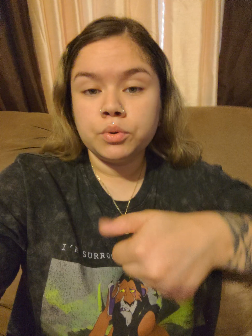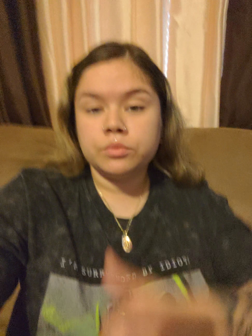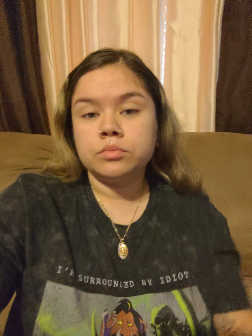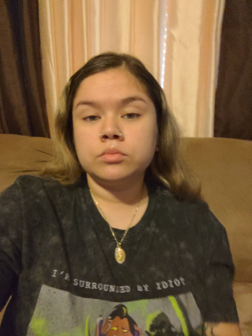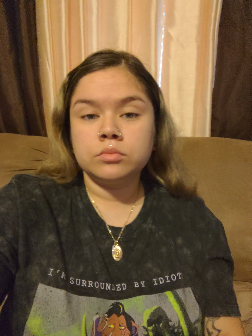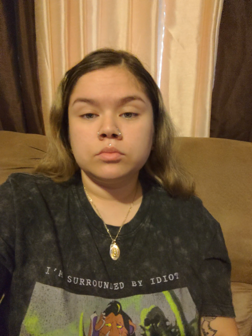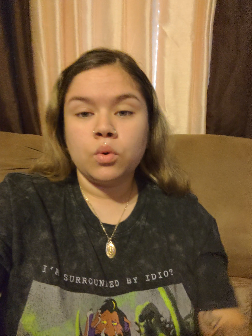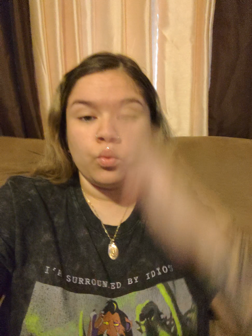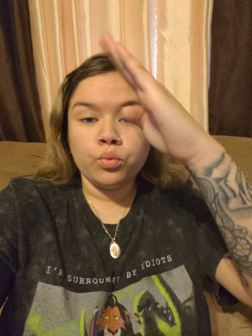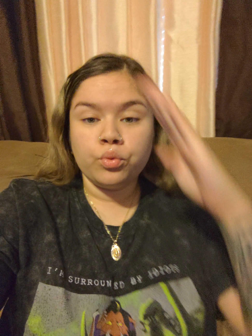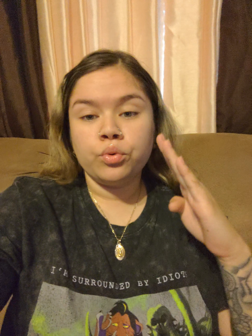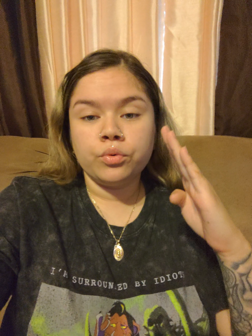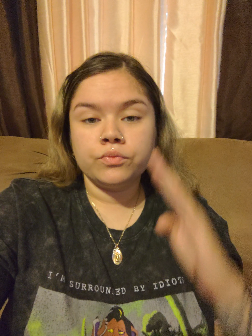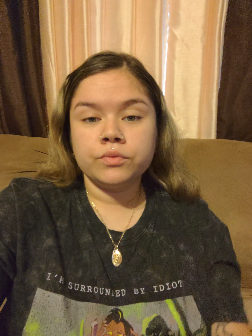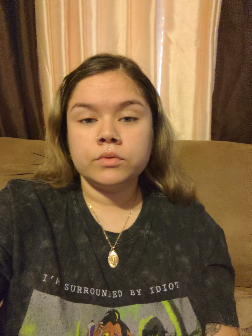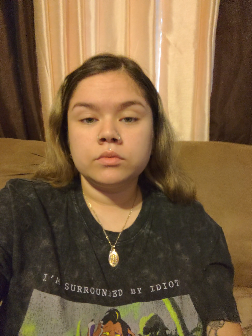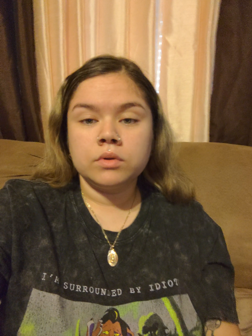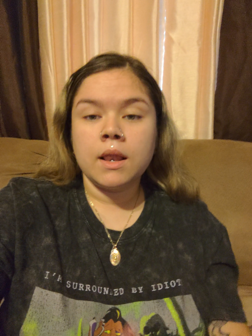roof